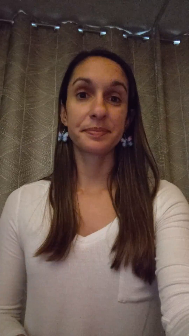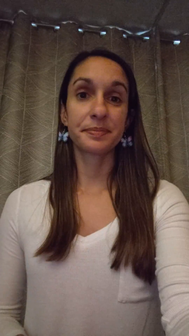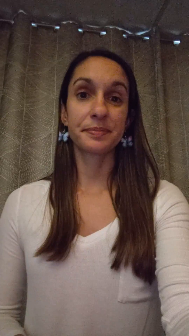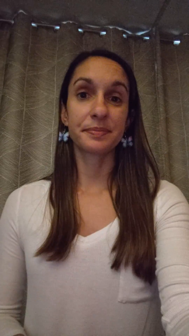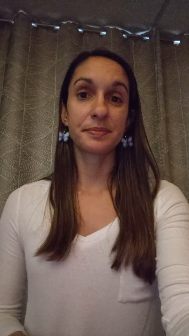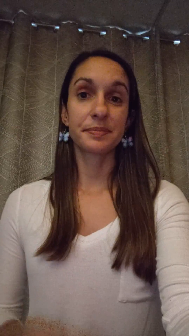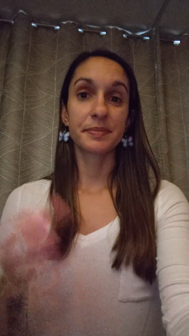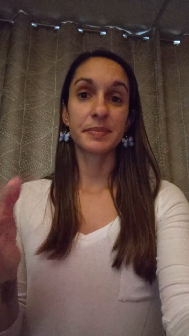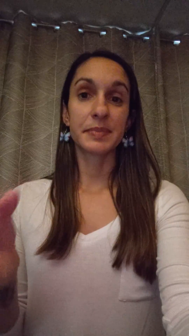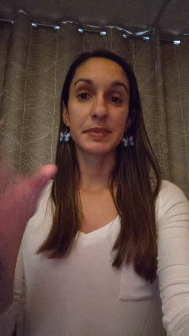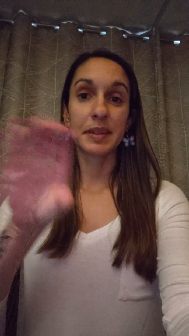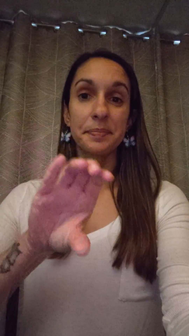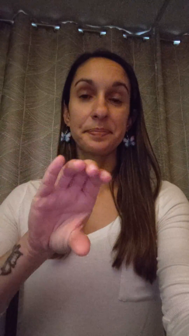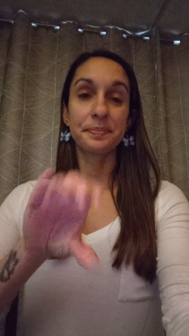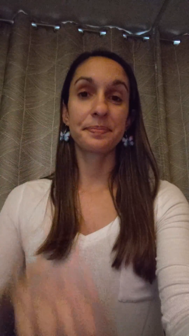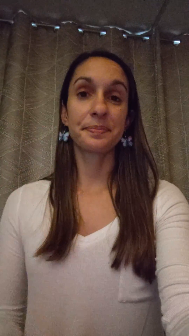dump